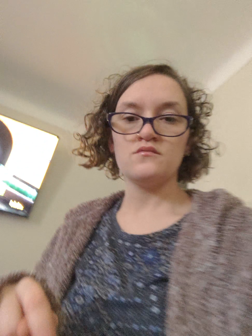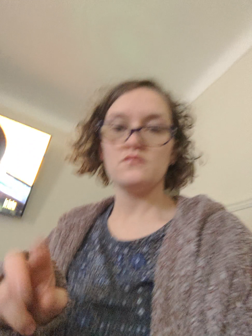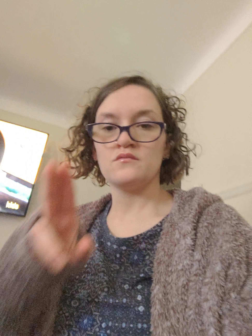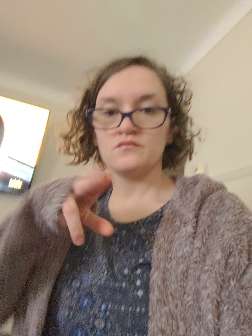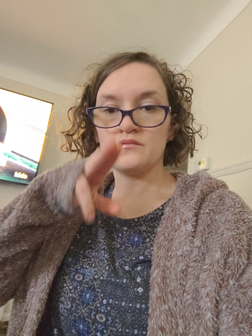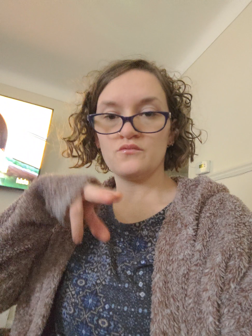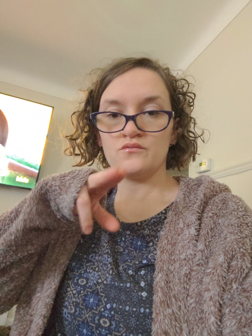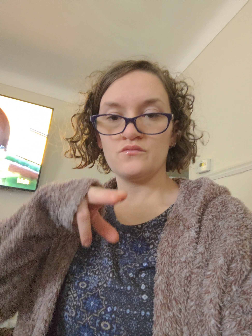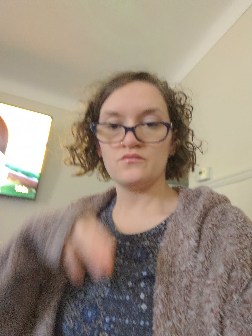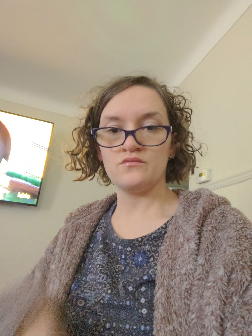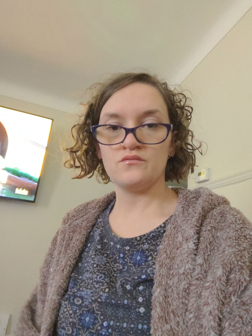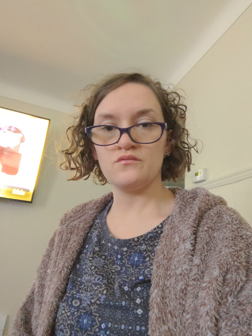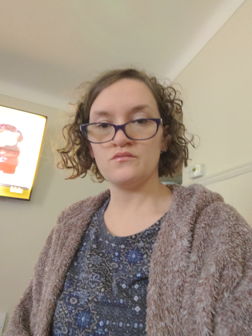chair